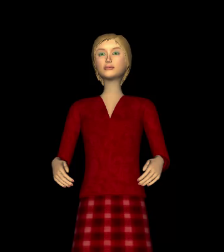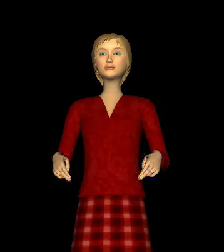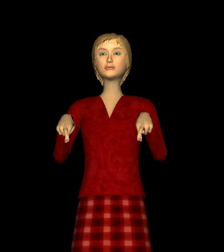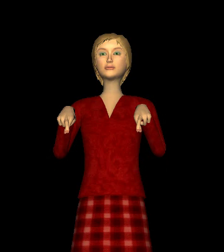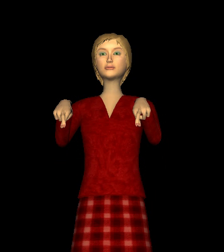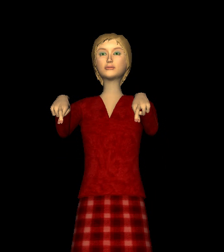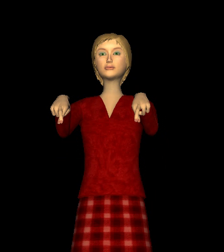طريق